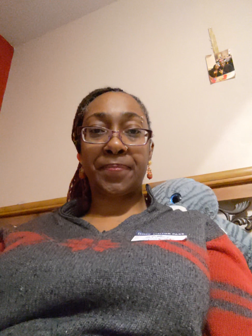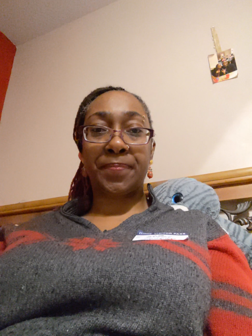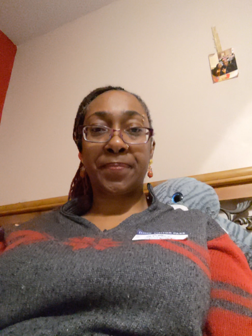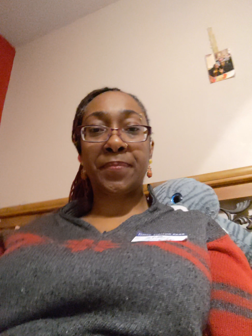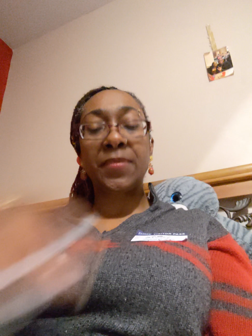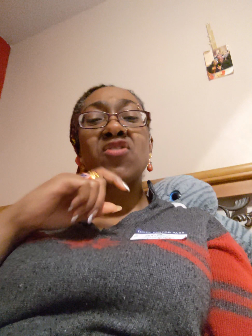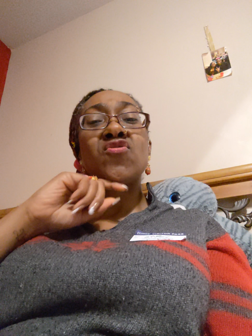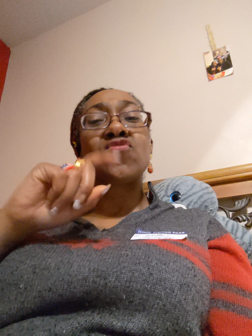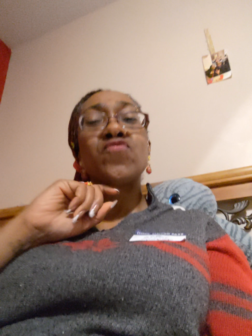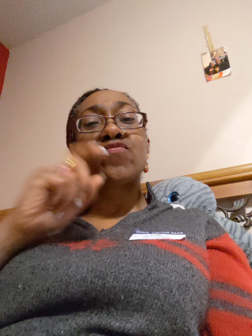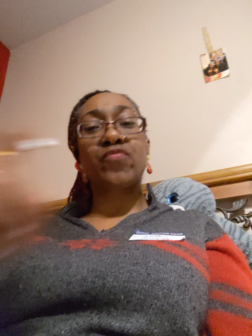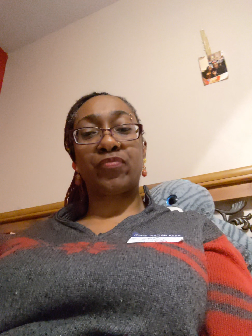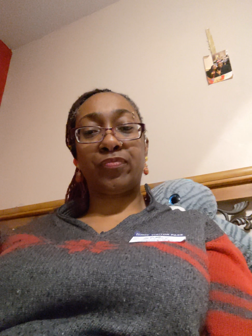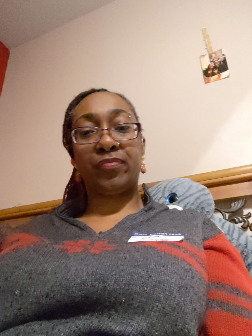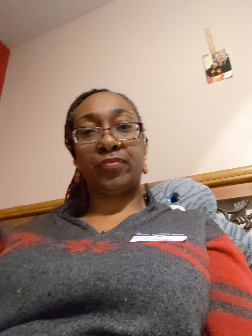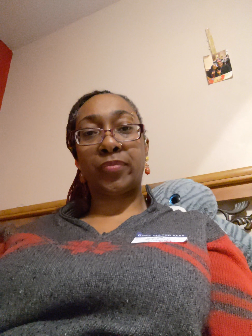garbage